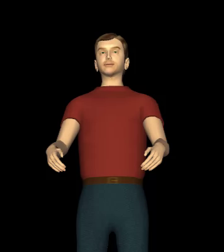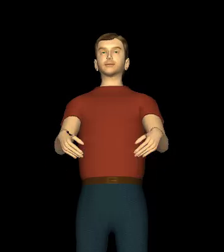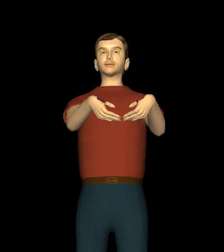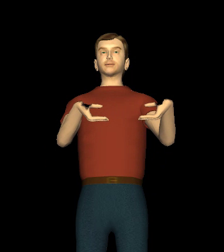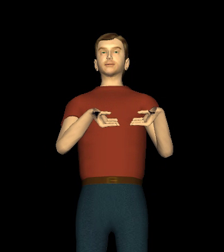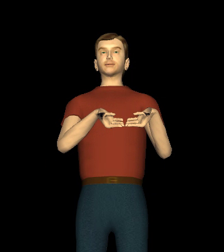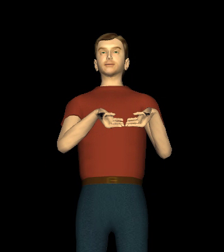طبق